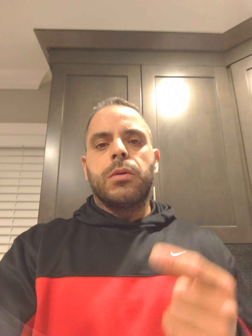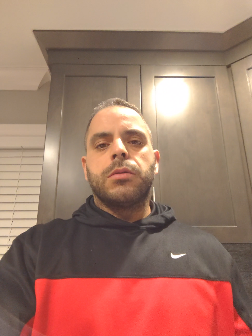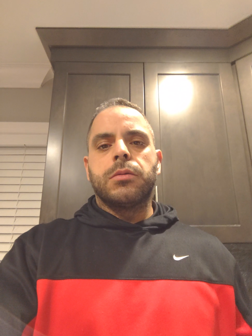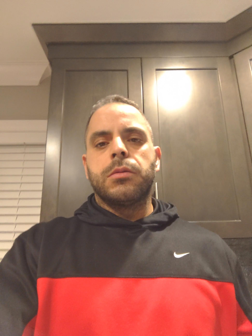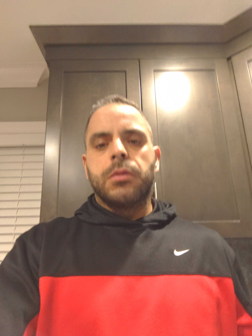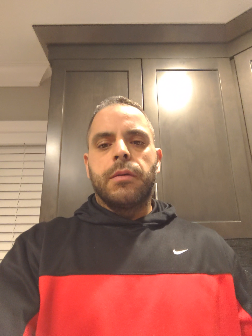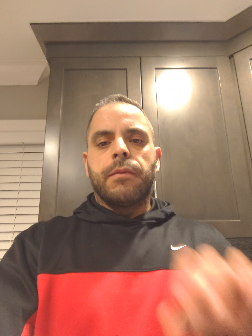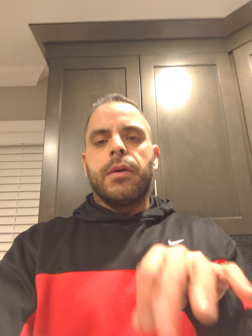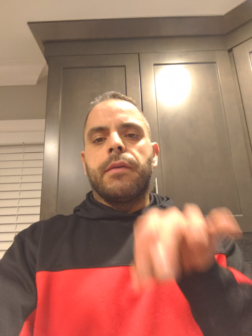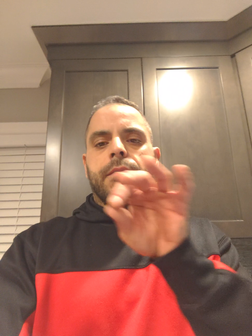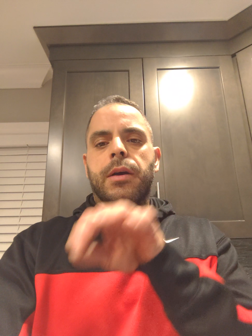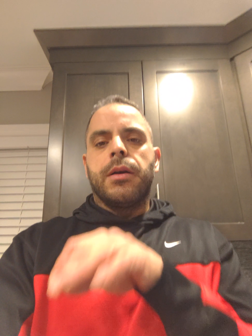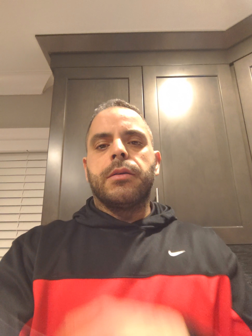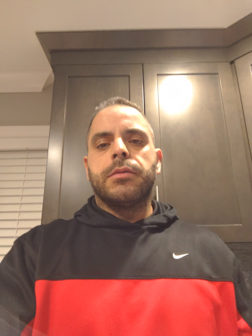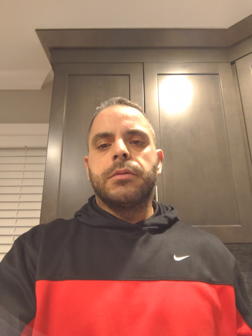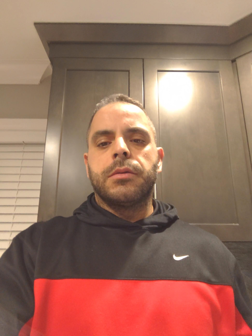french fries